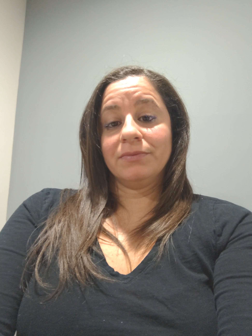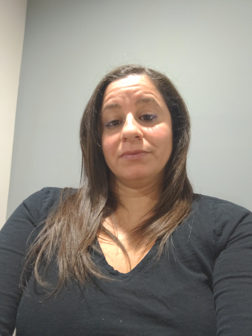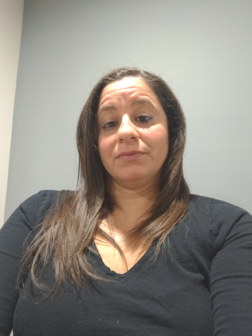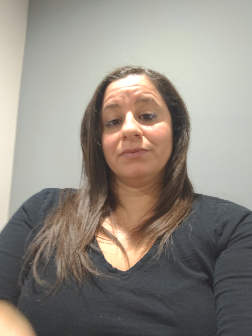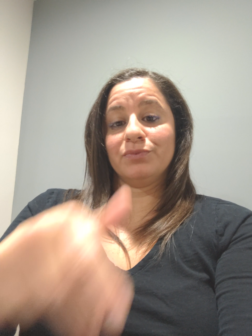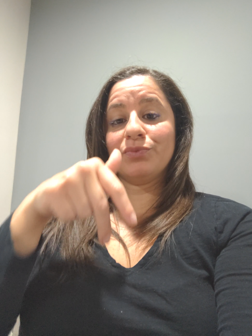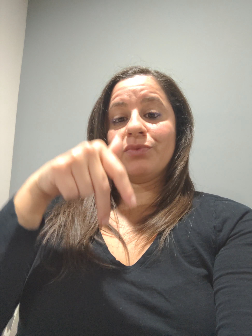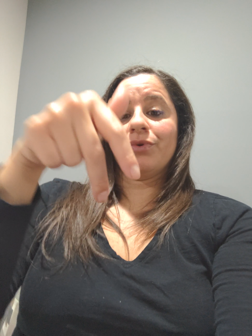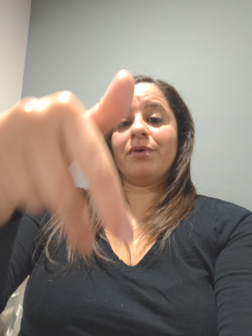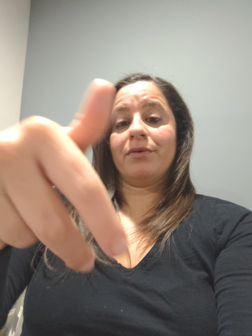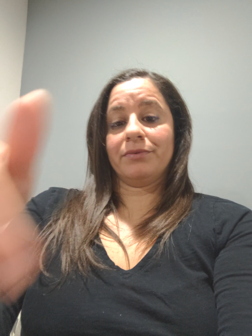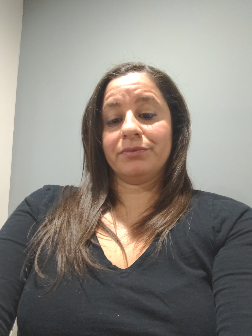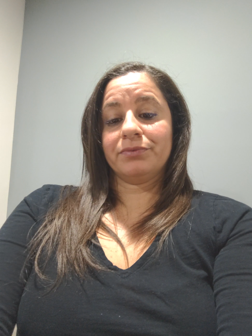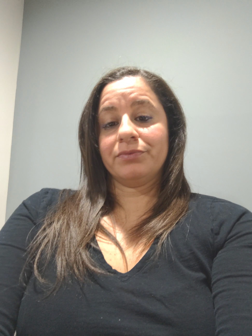ride